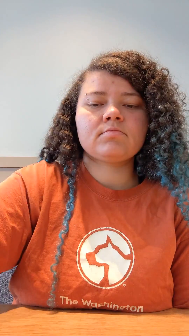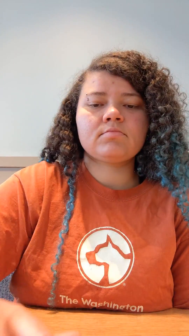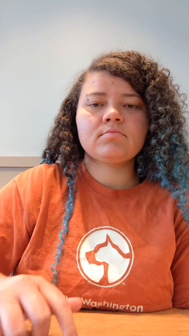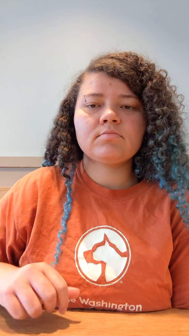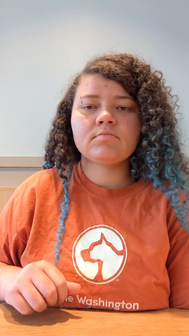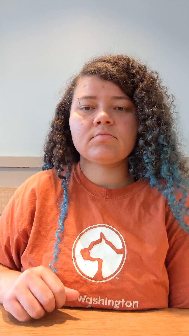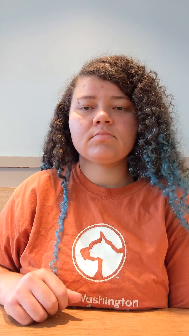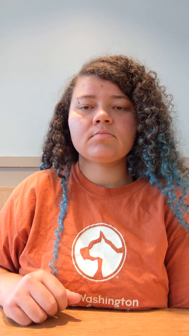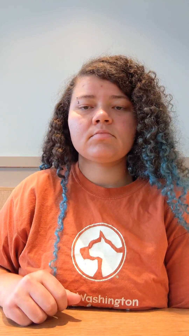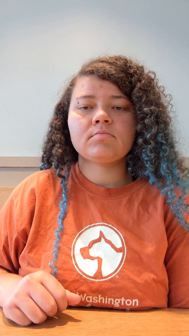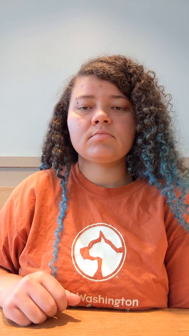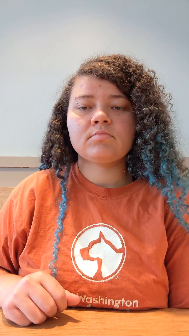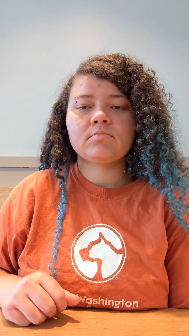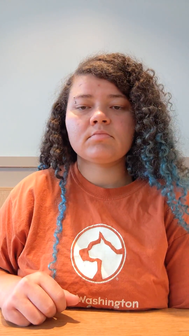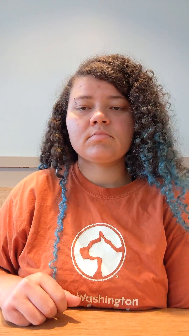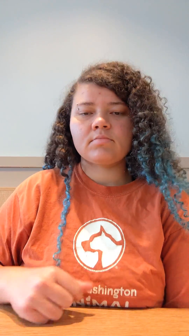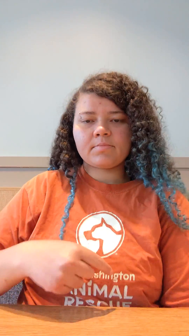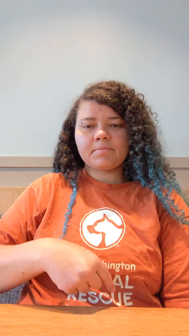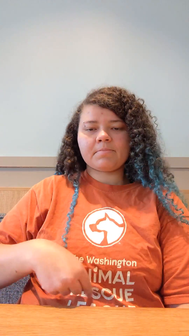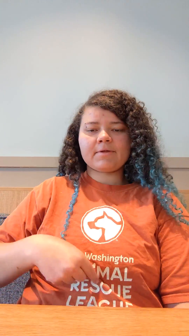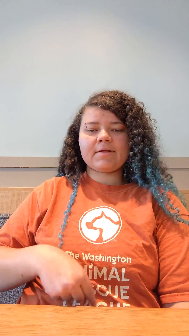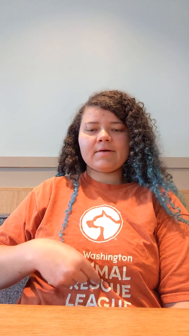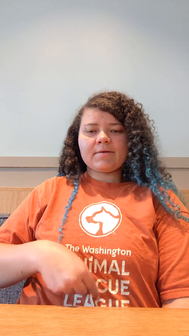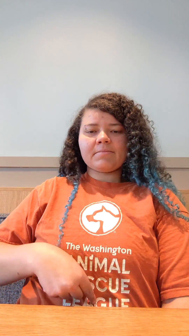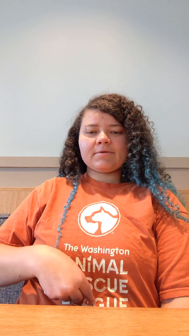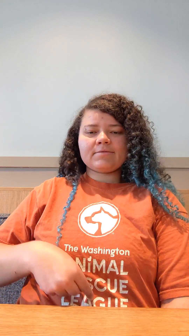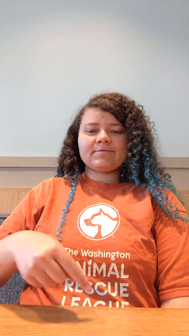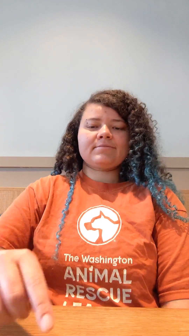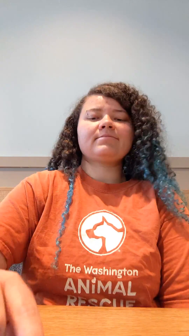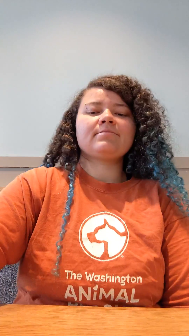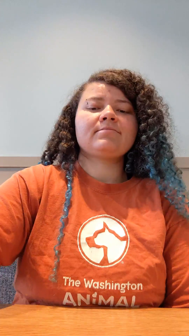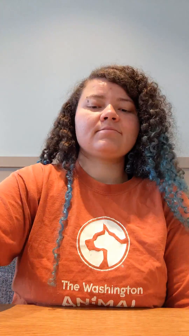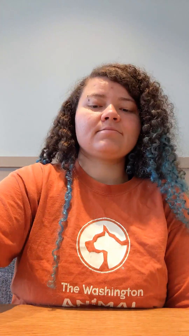belly button